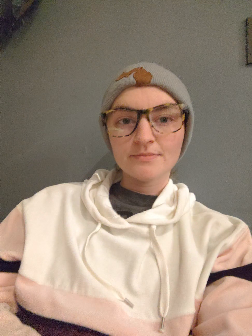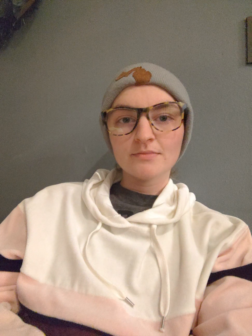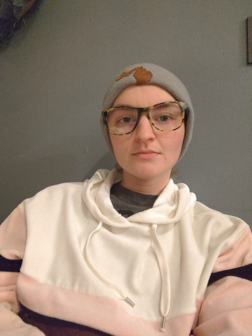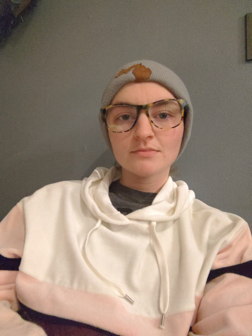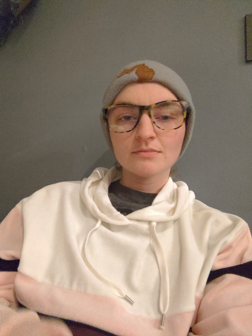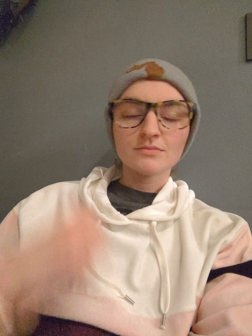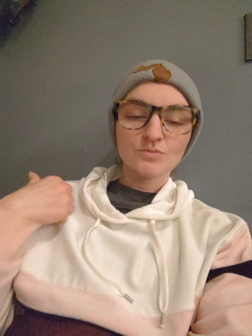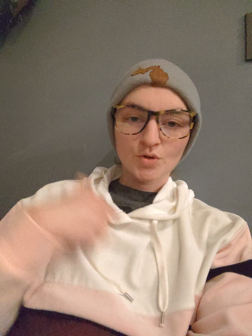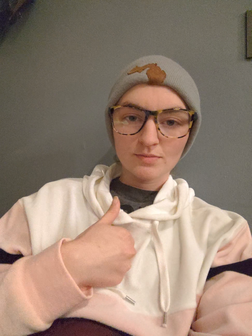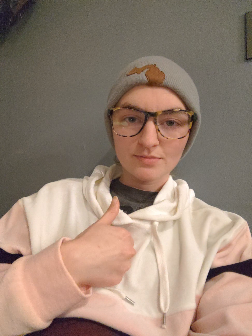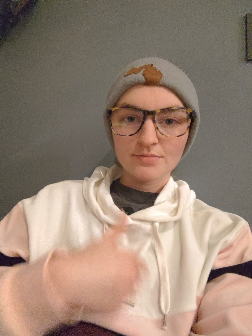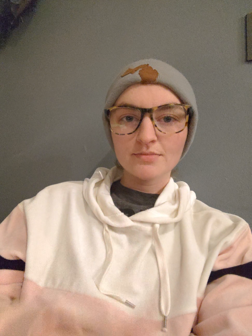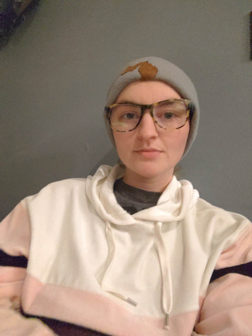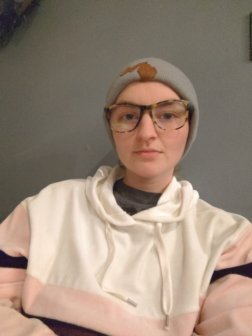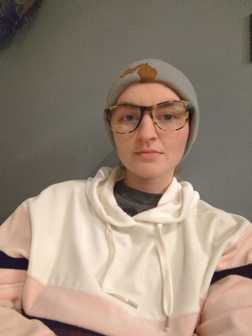jacket